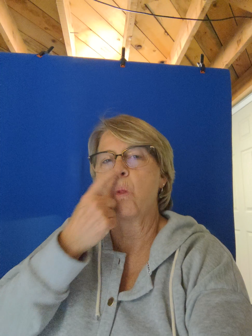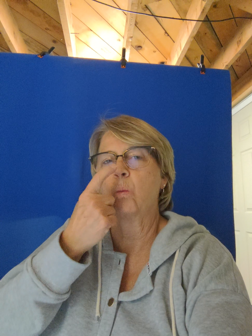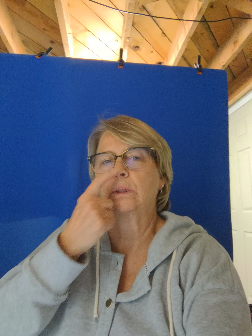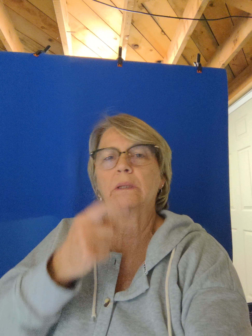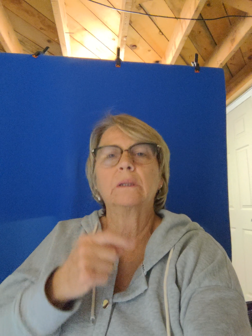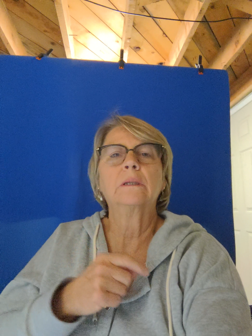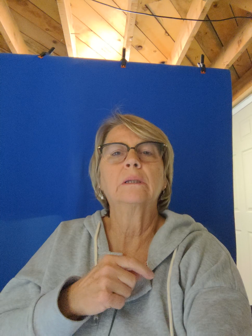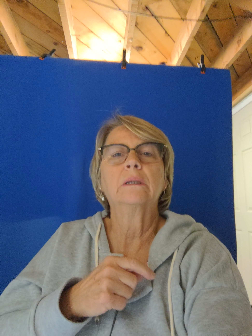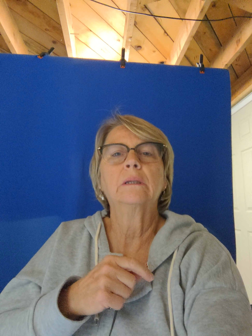nose